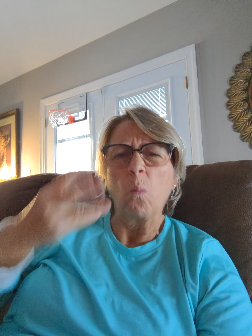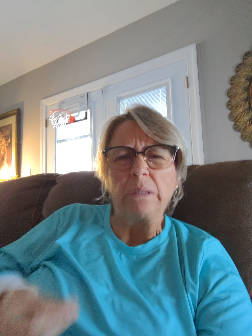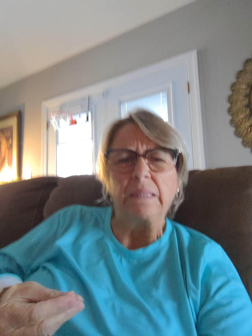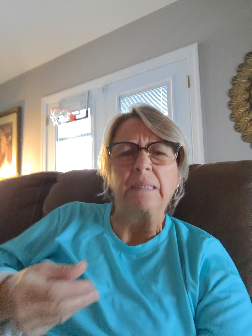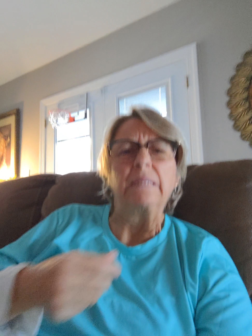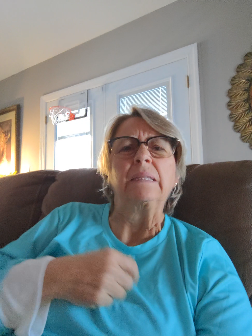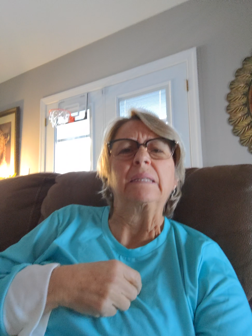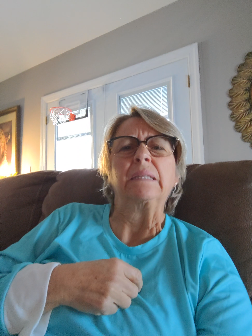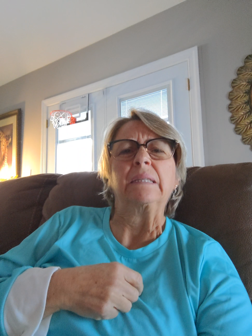wet